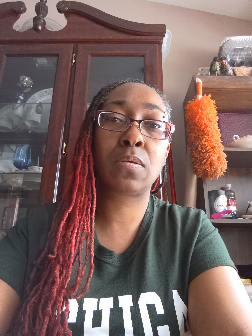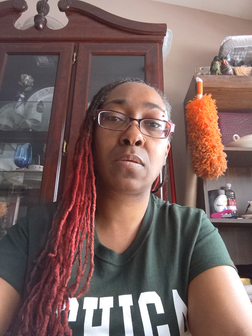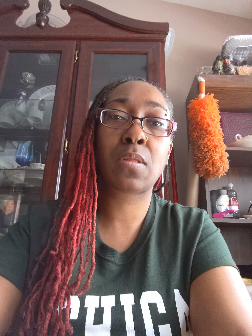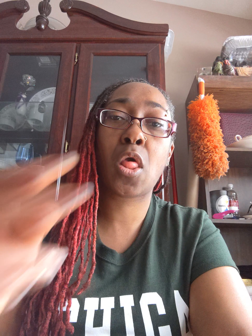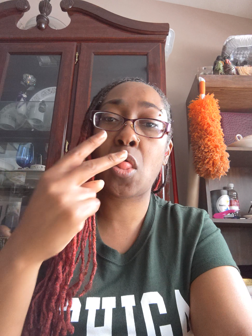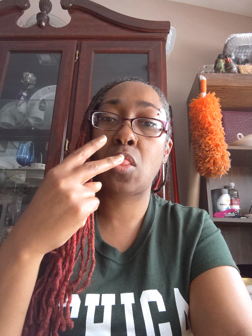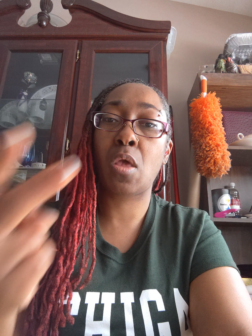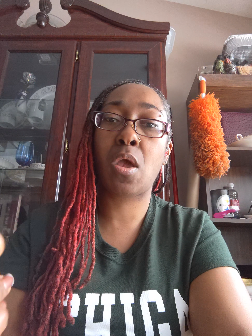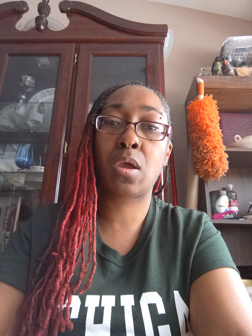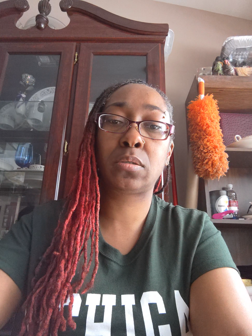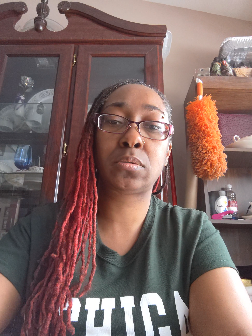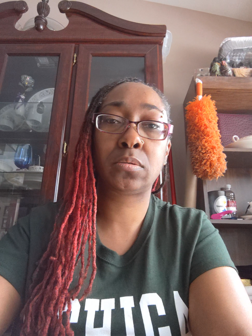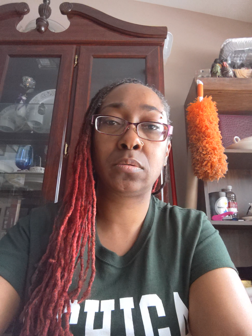look